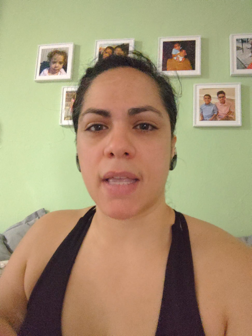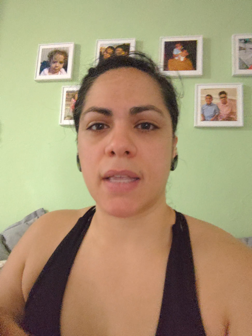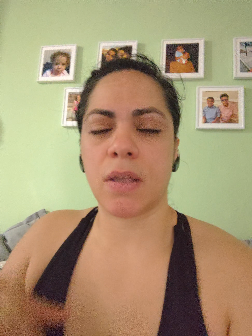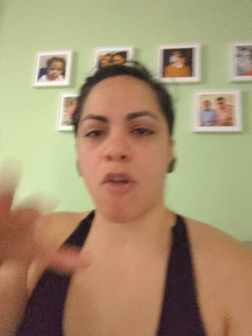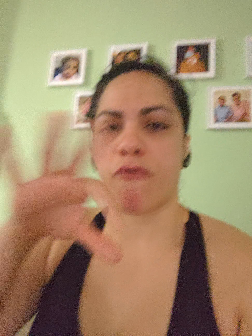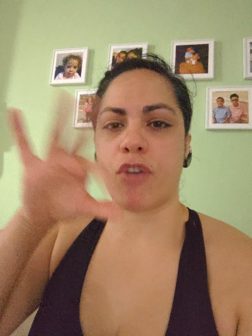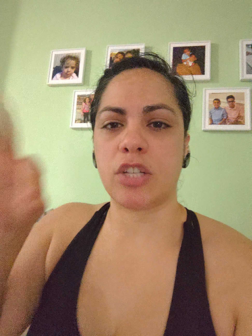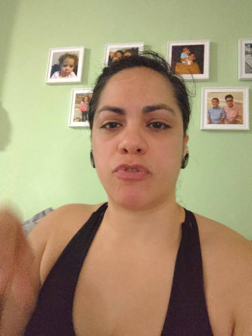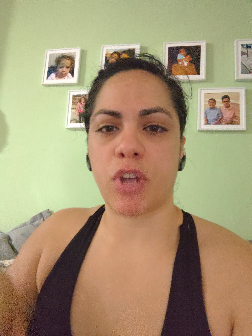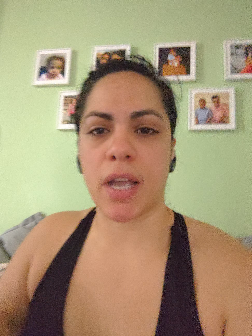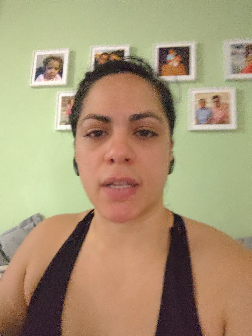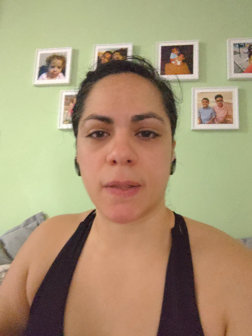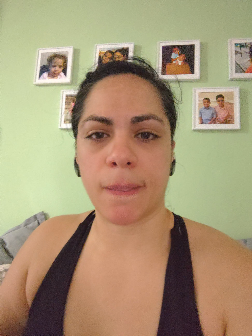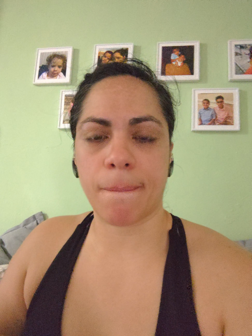french fries